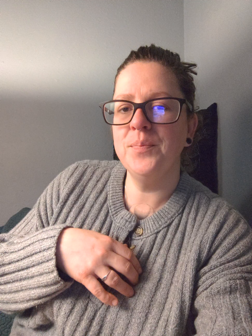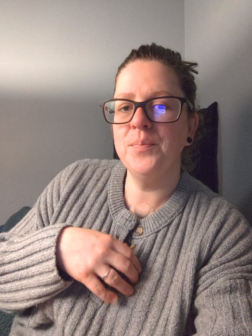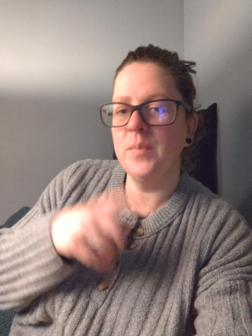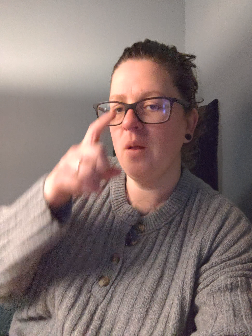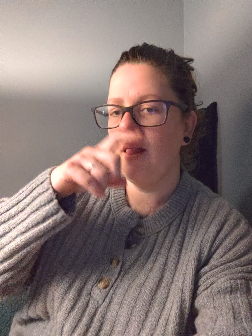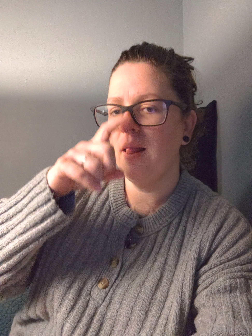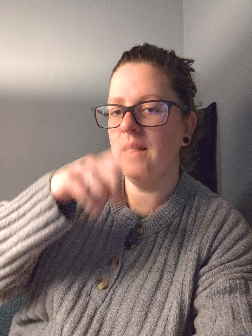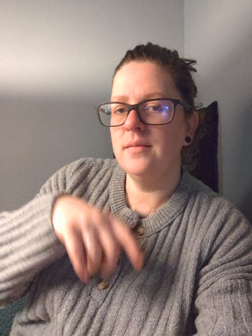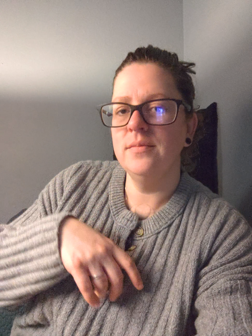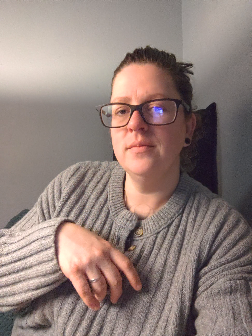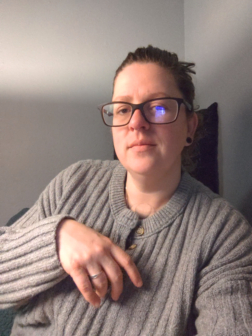doll